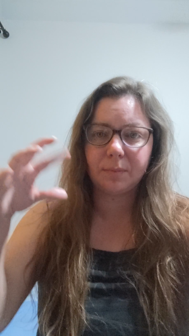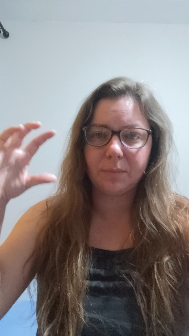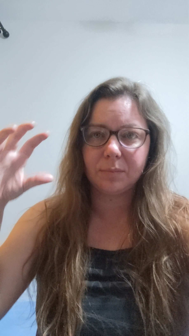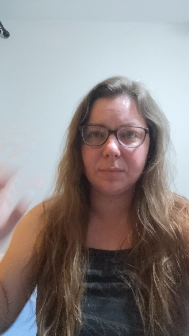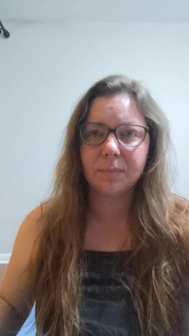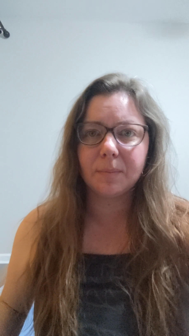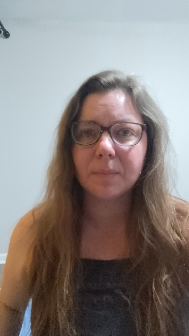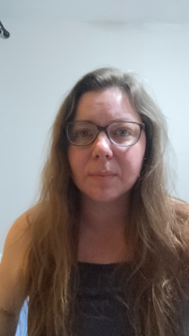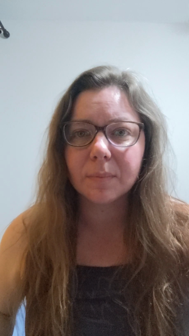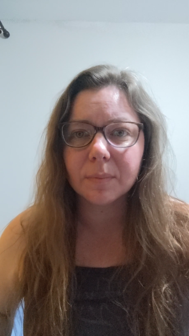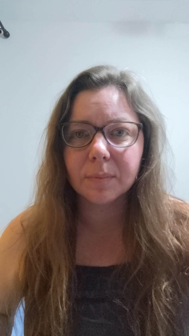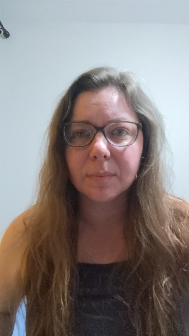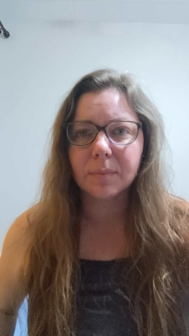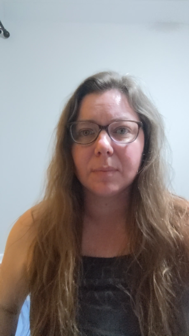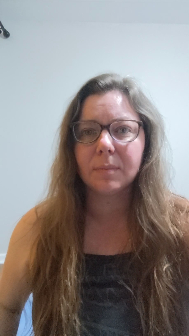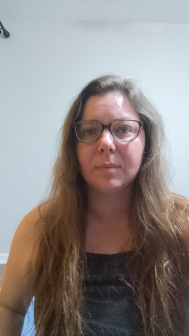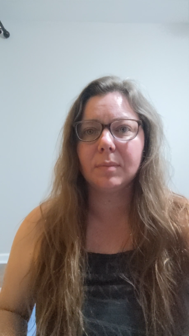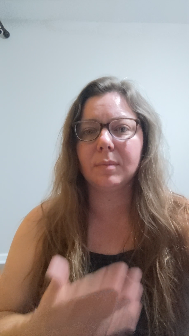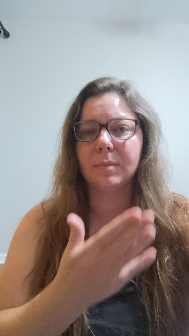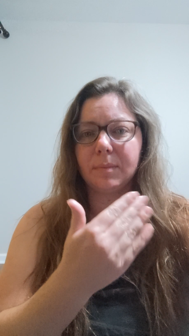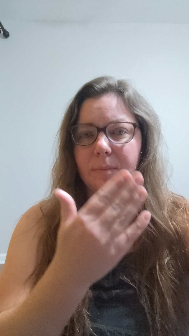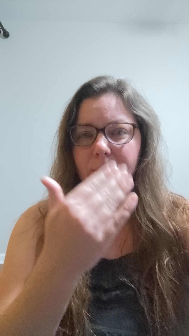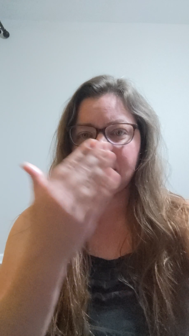butterfly